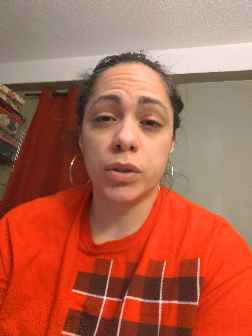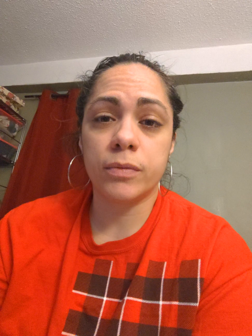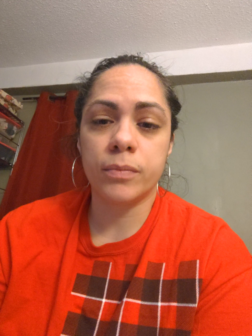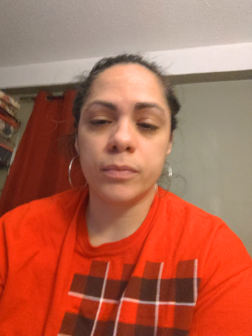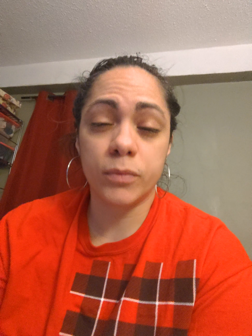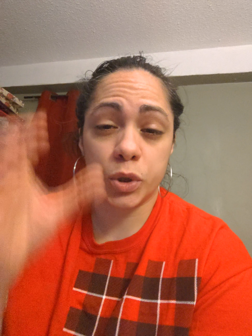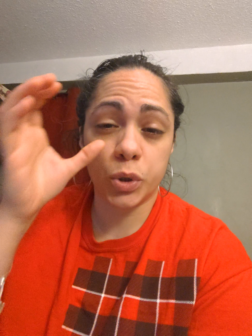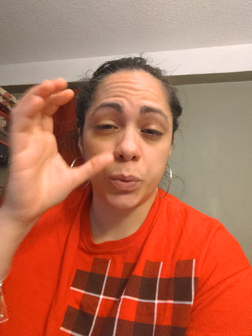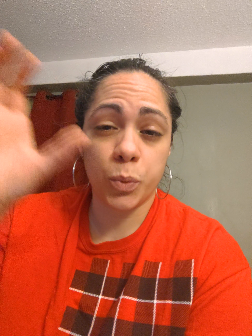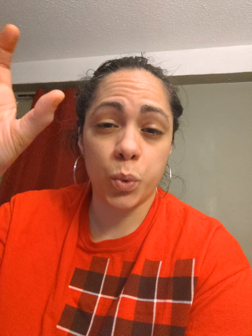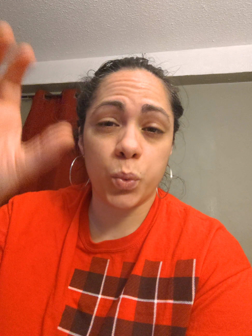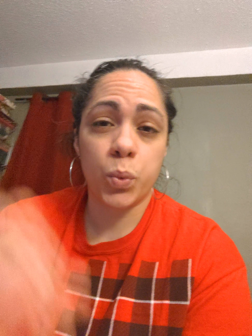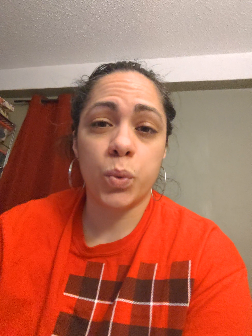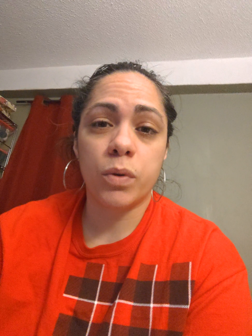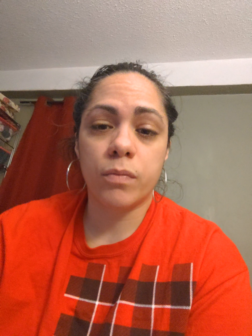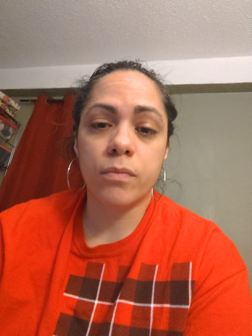moon